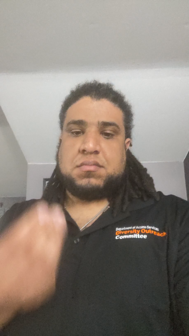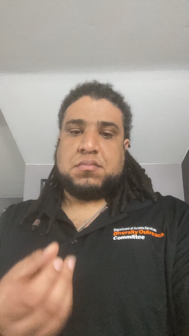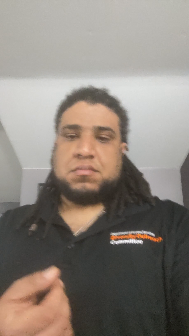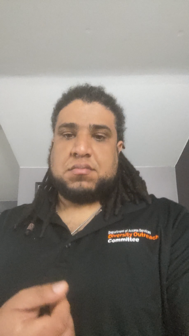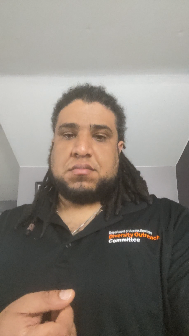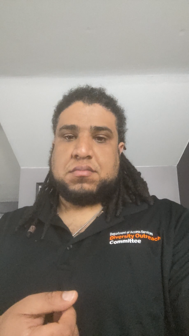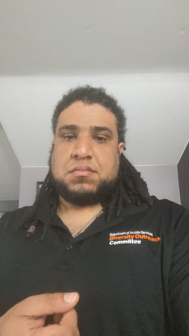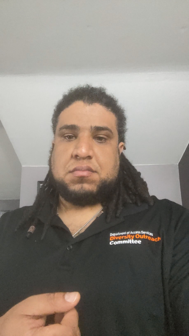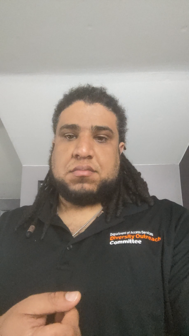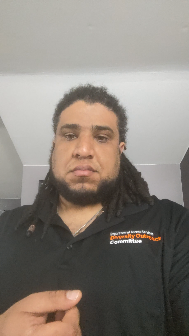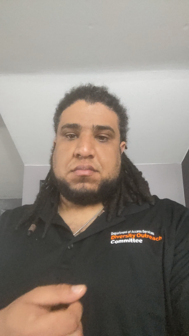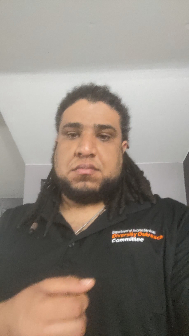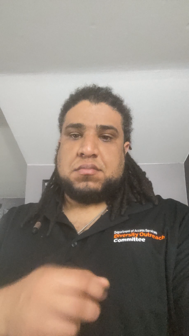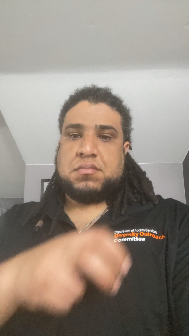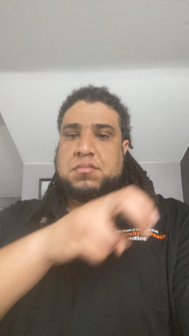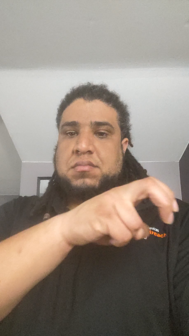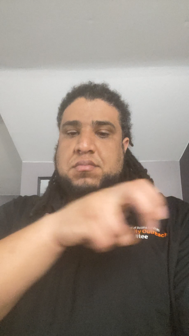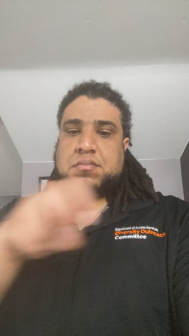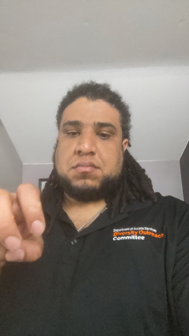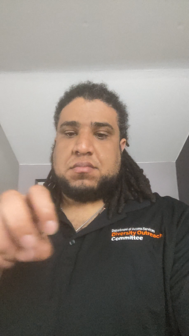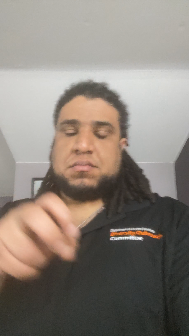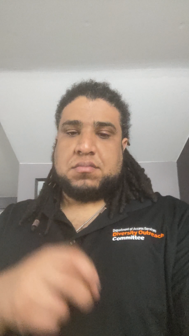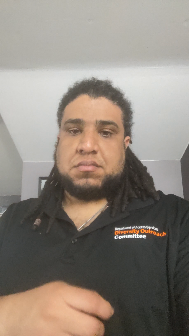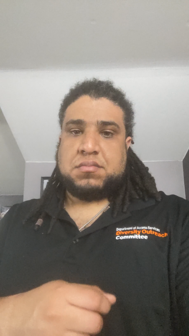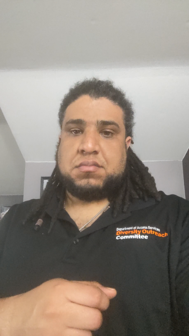bench